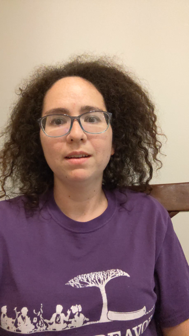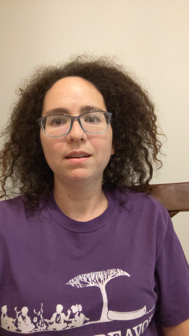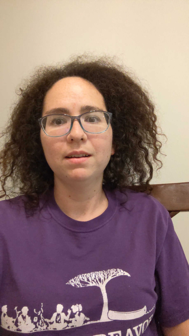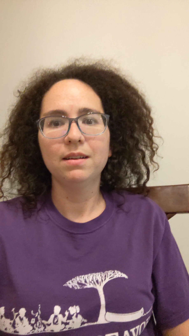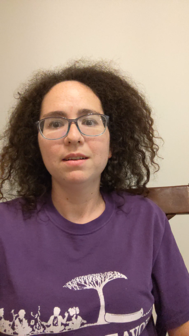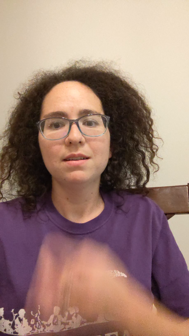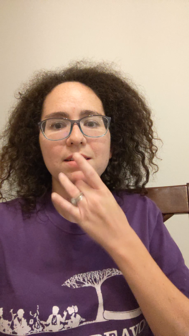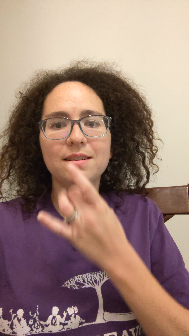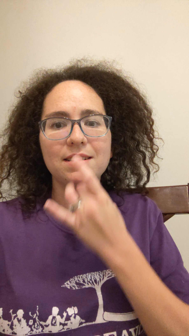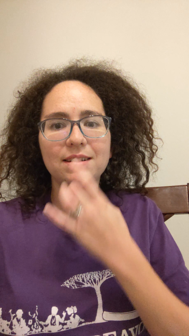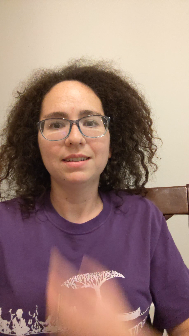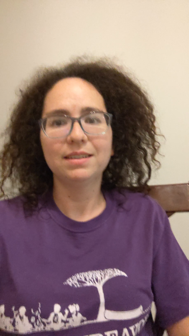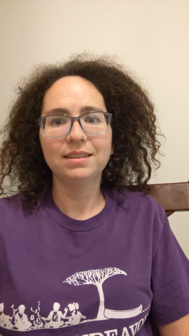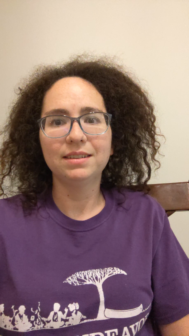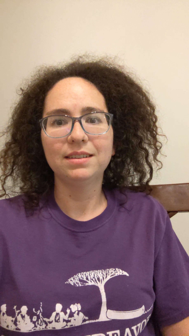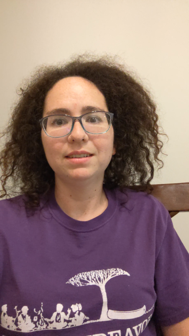light bulb